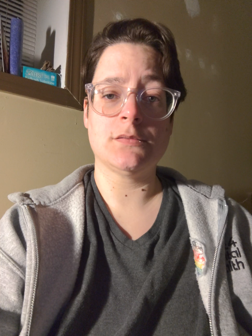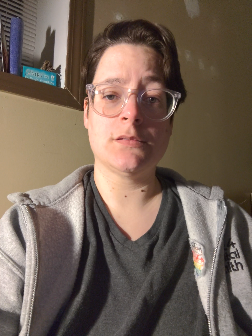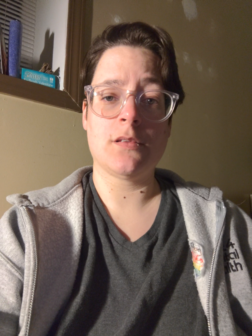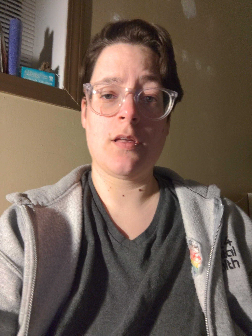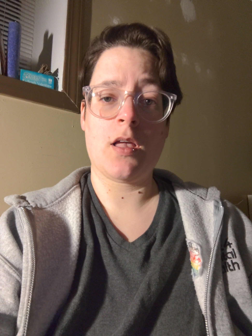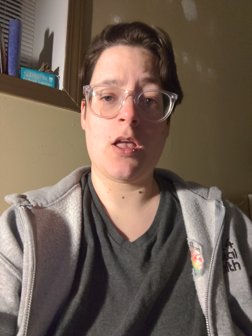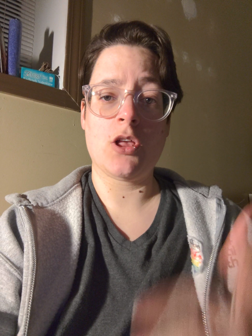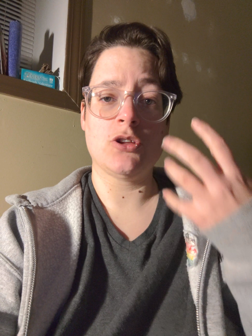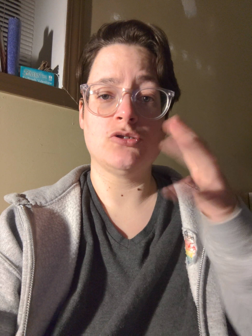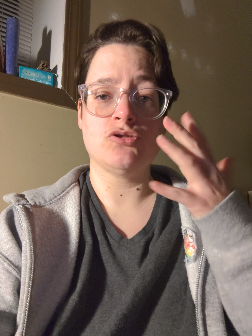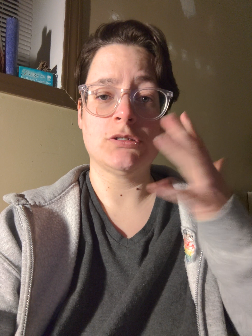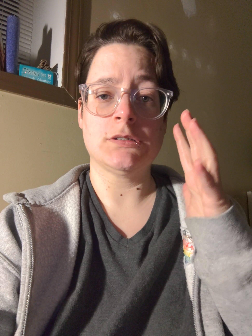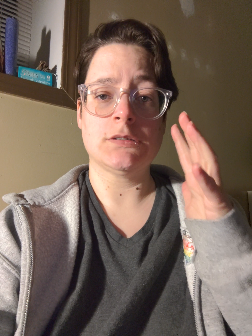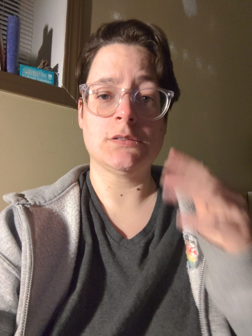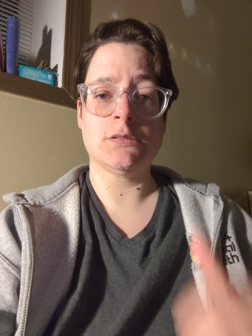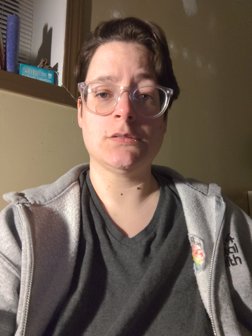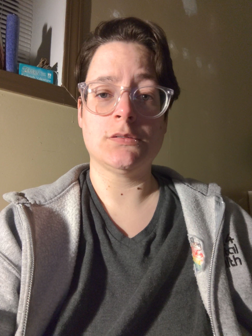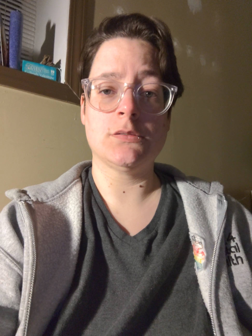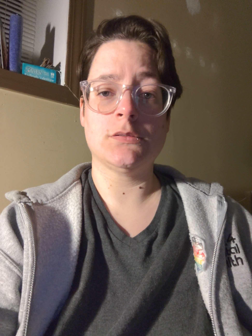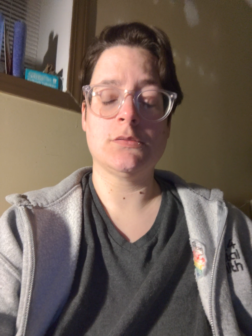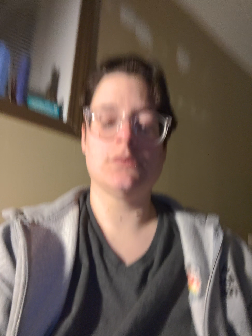tree